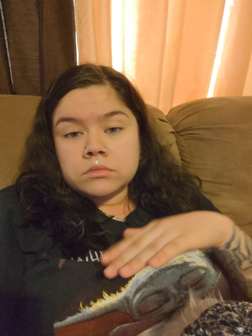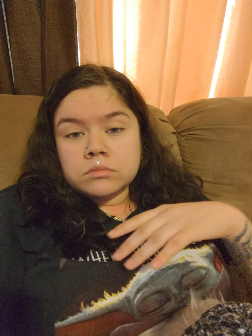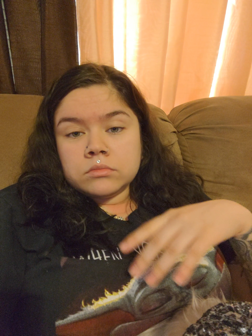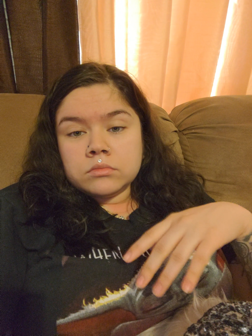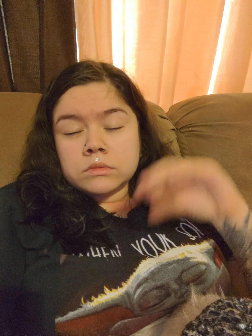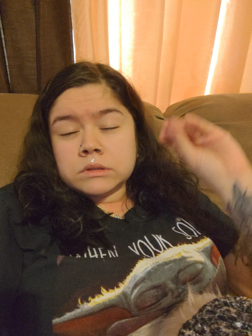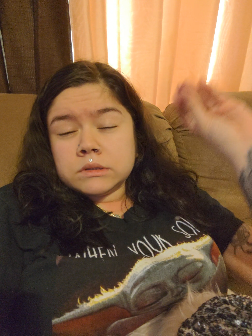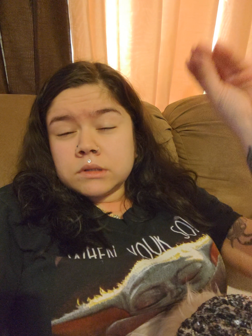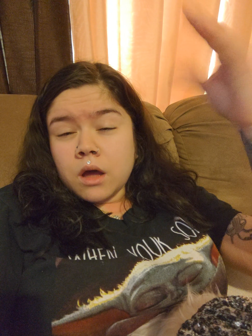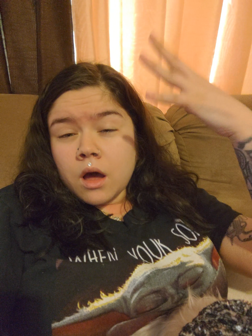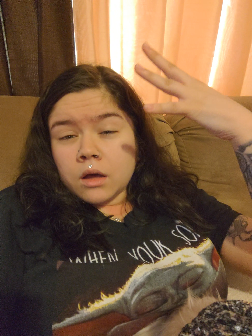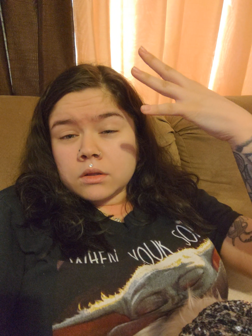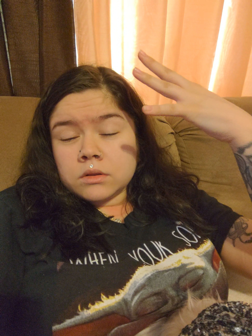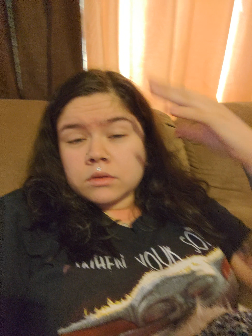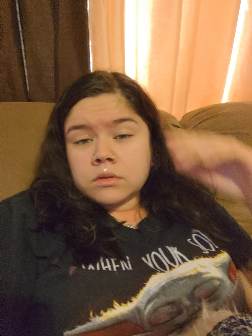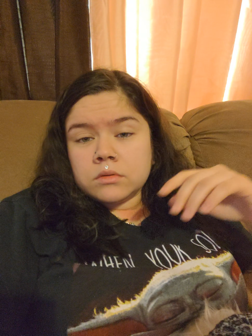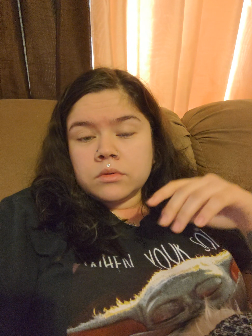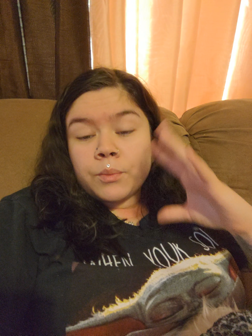sun